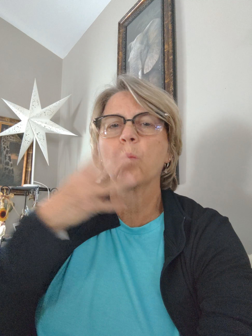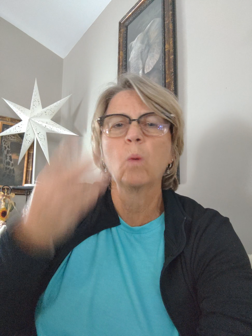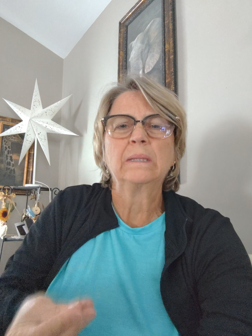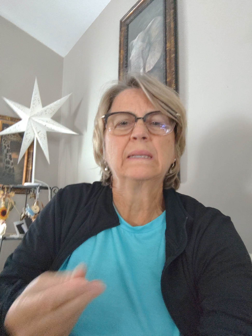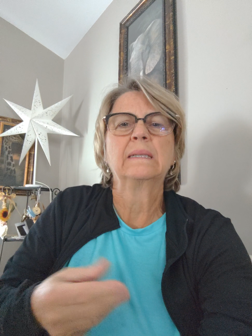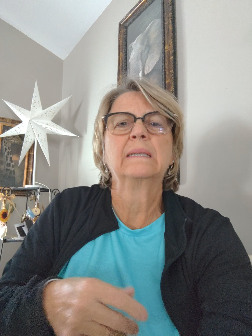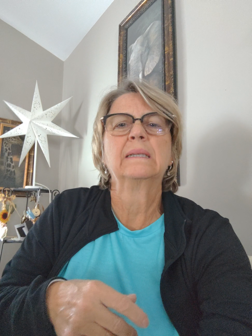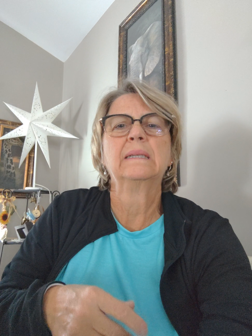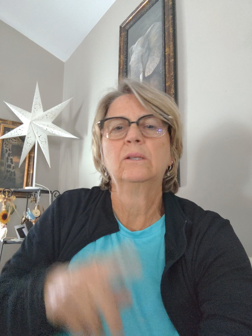wet